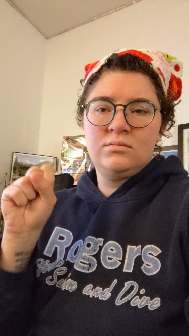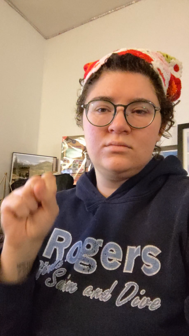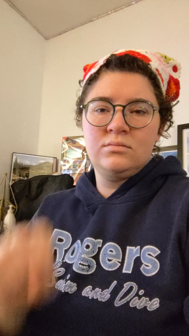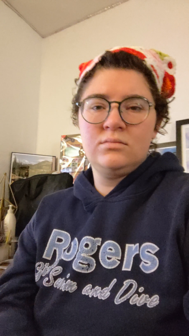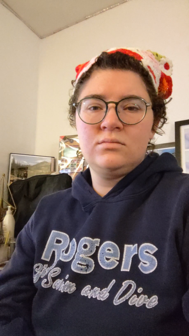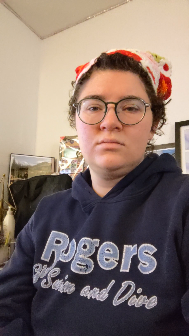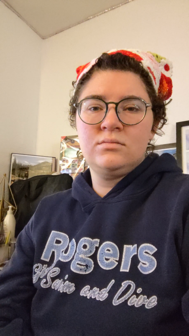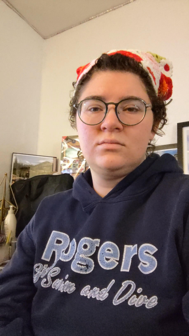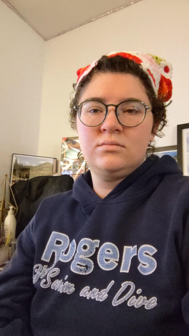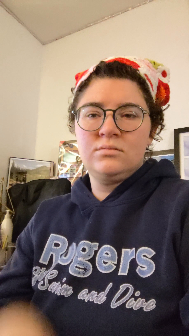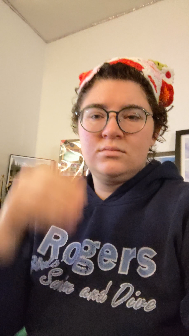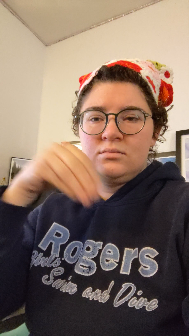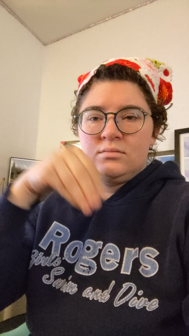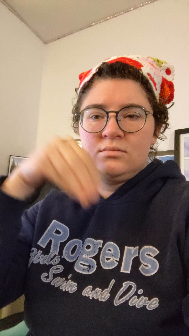inside